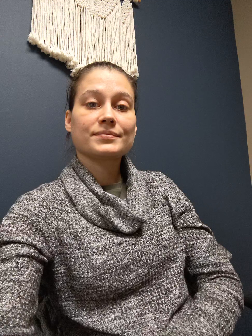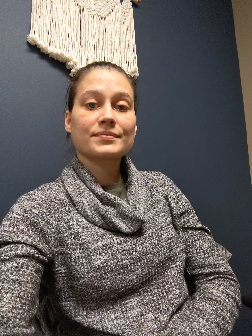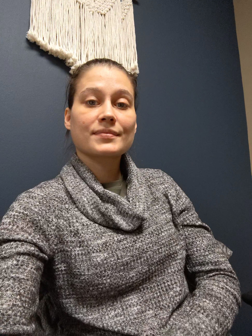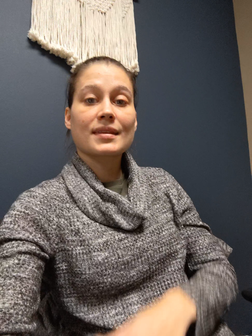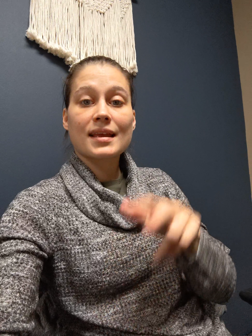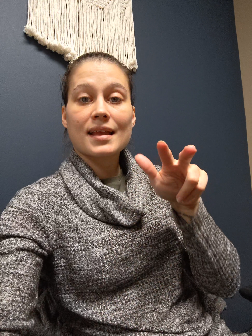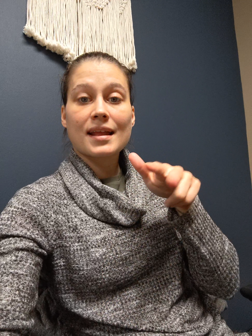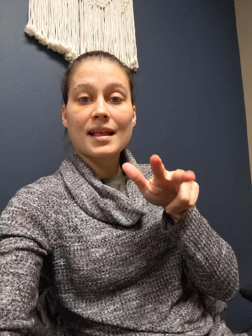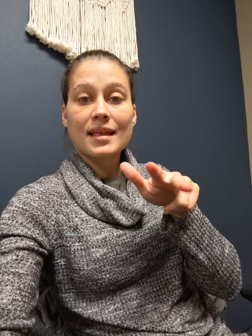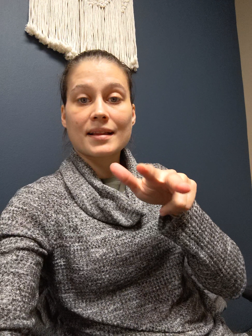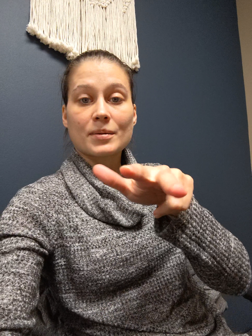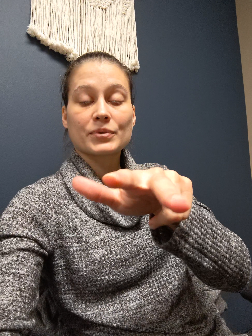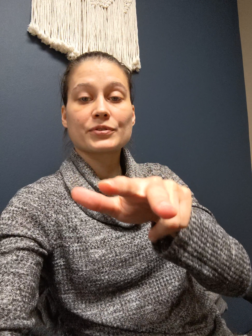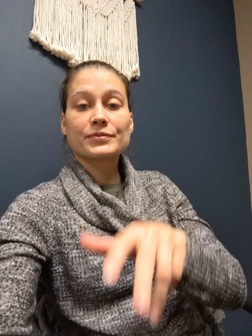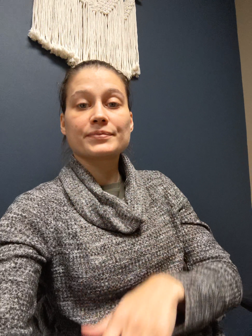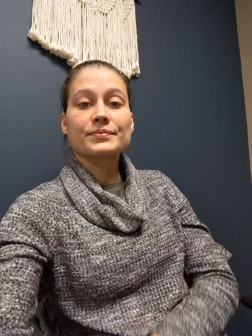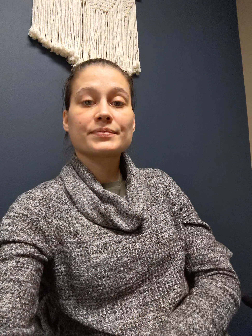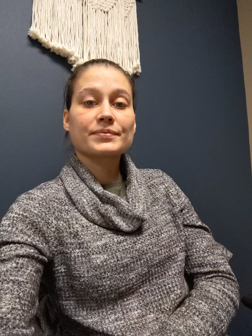helicopter